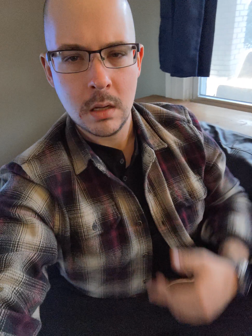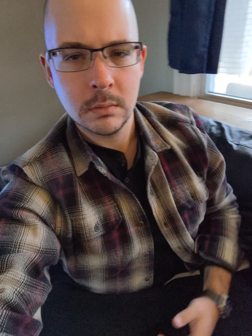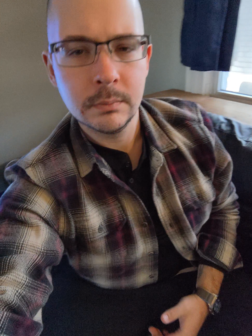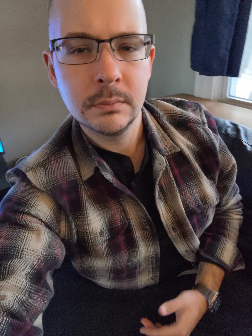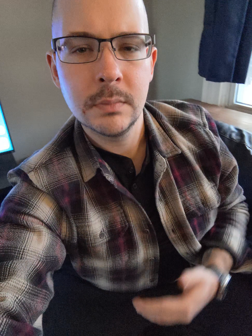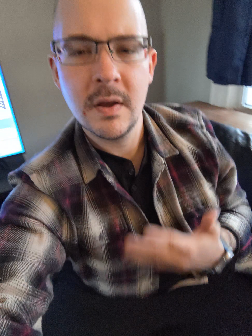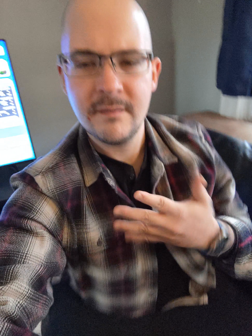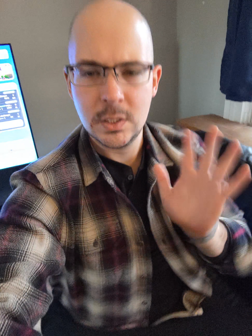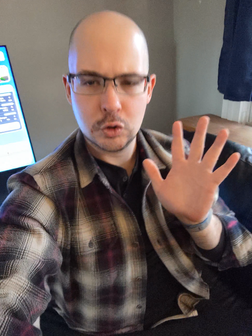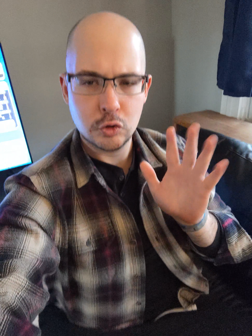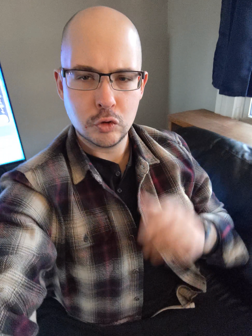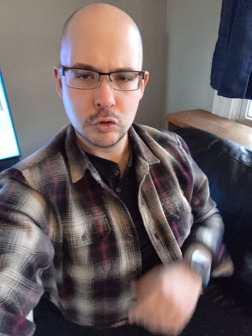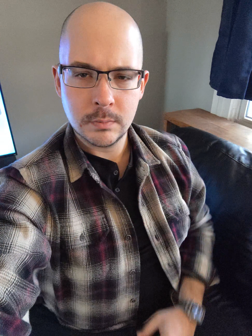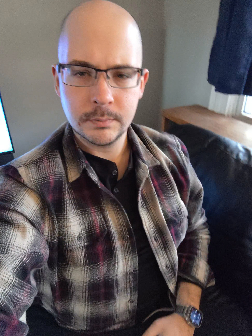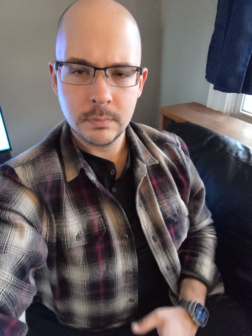finish